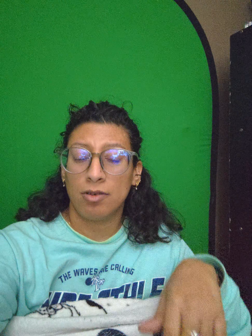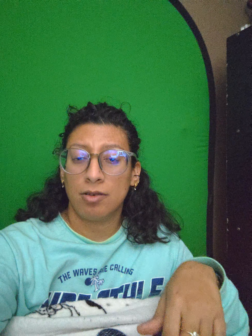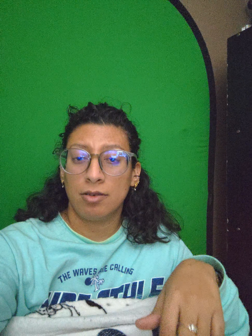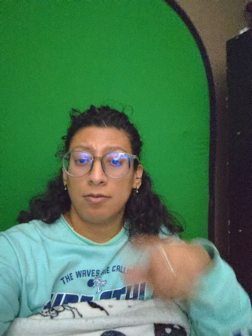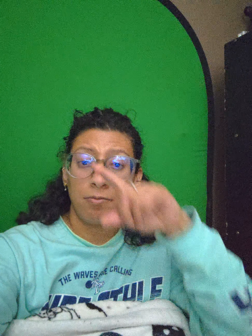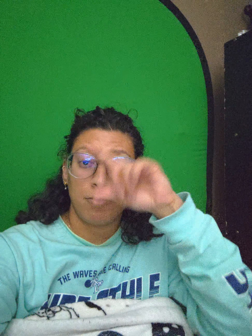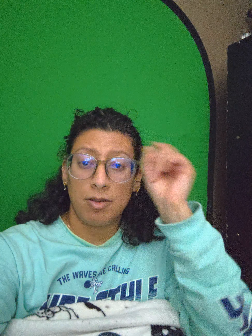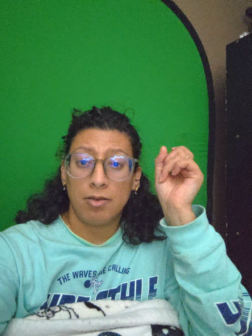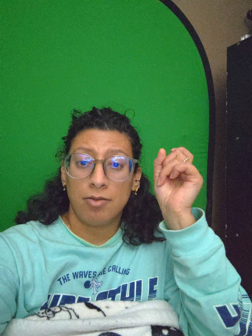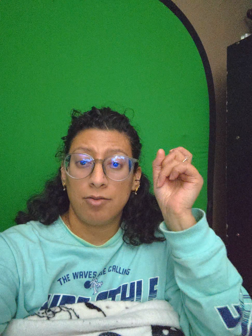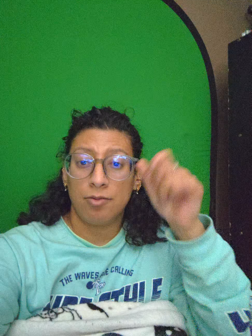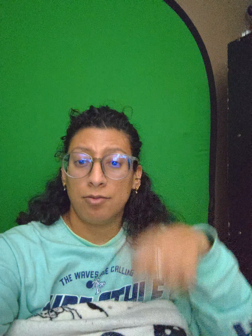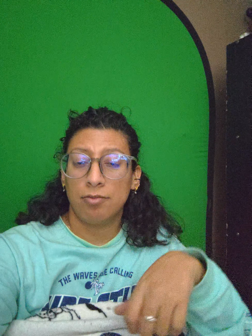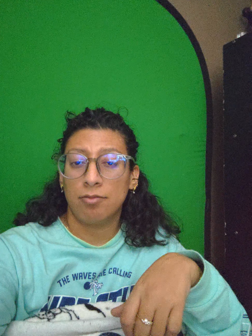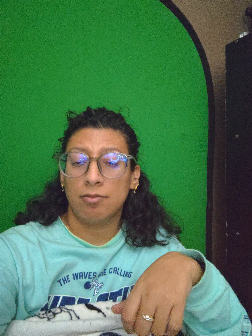because